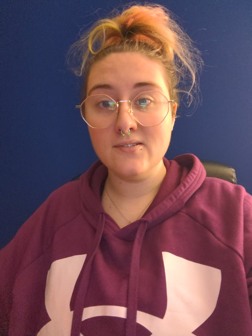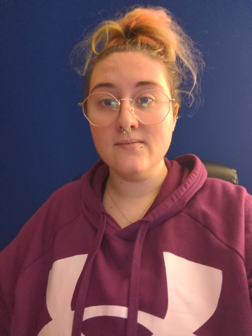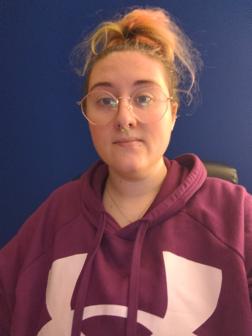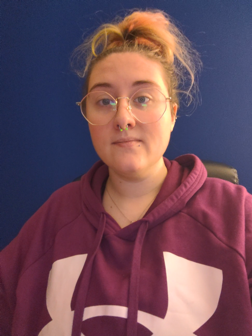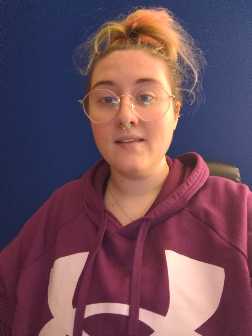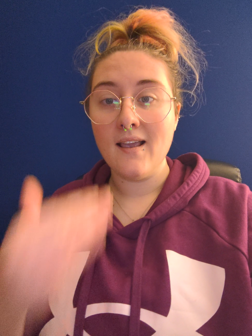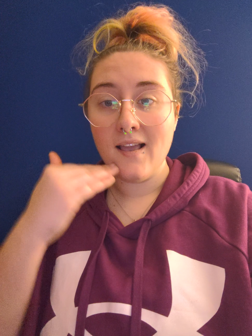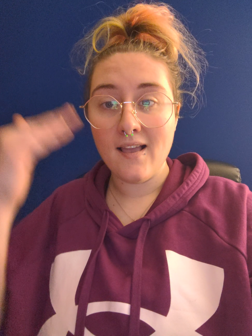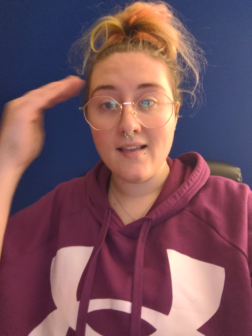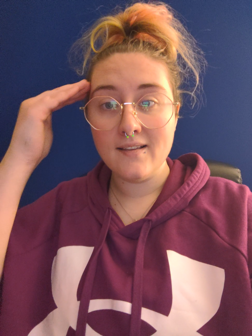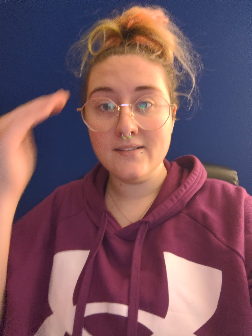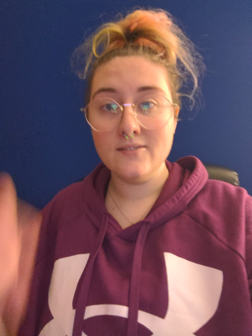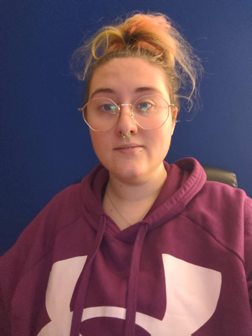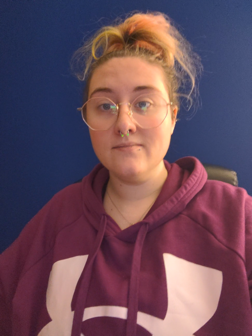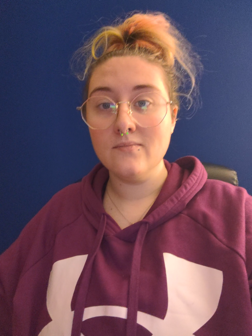head